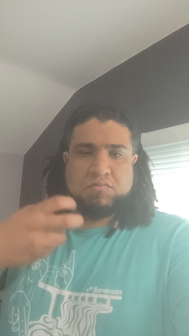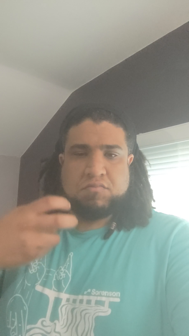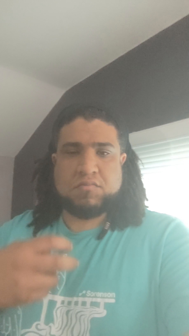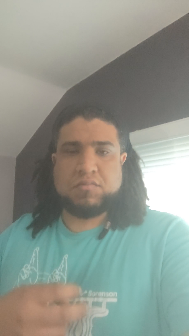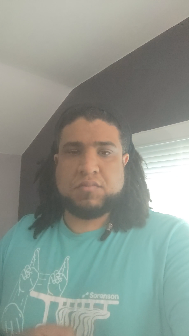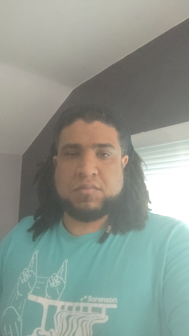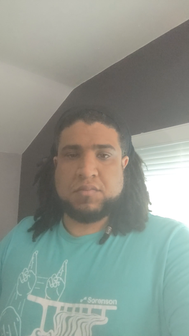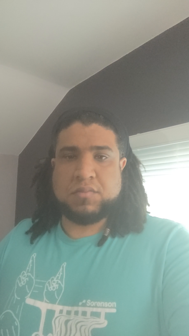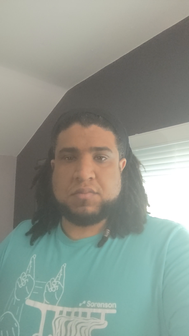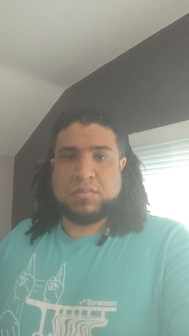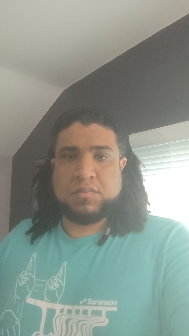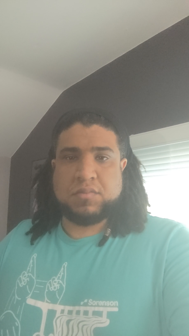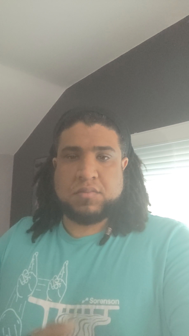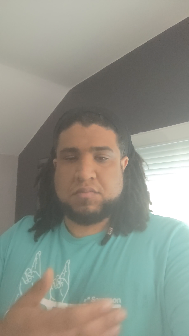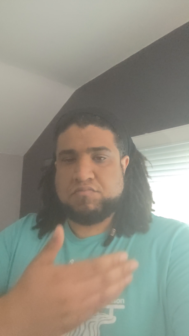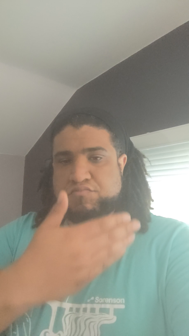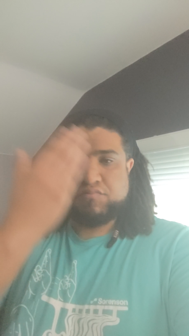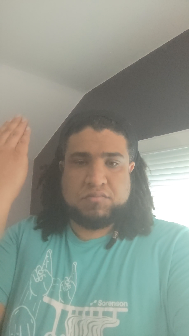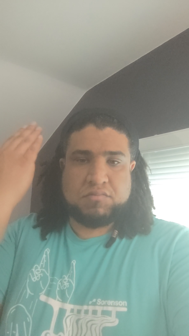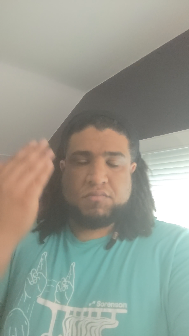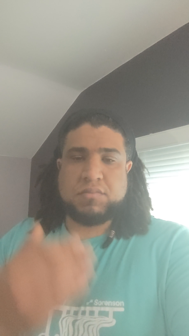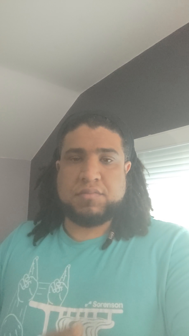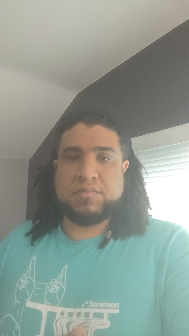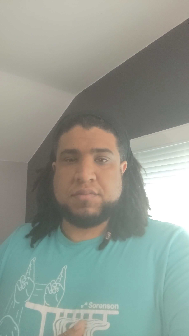all gone